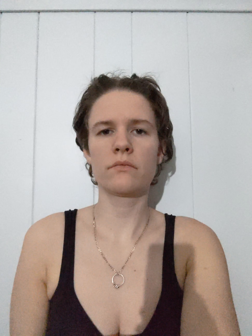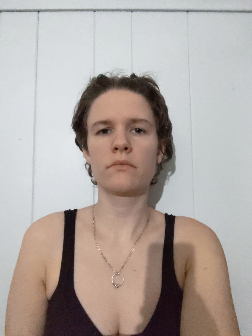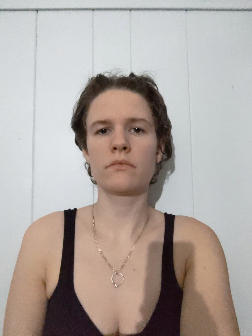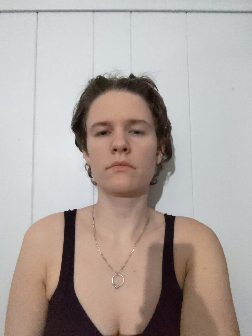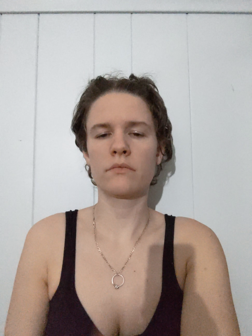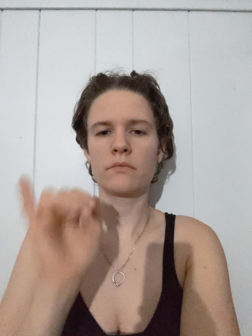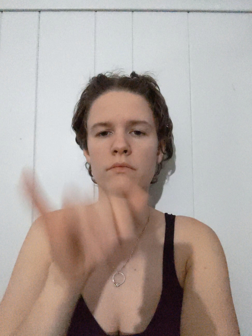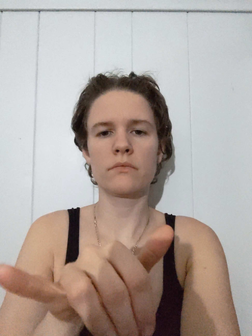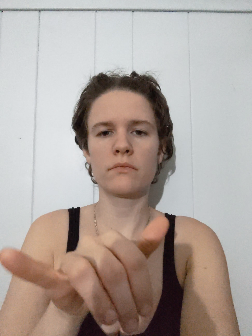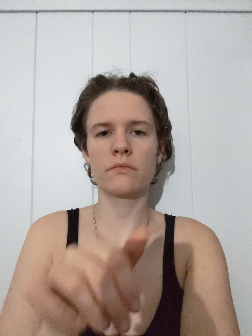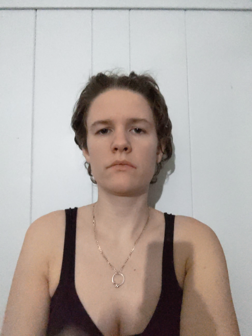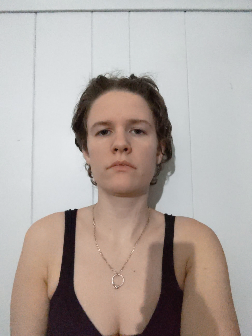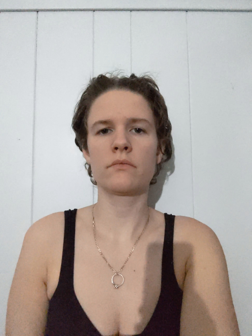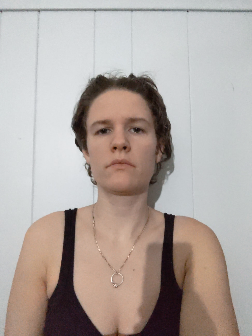that